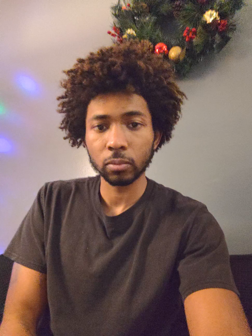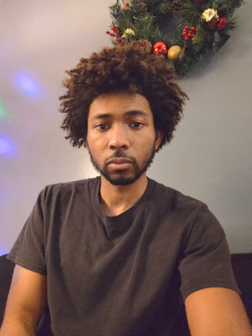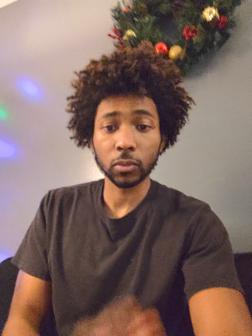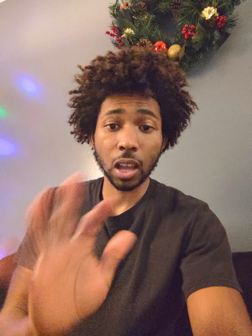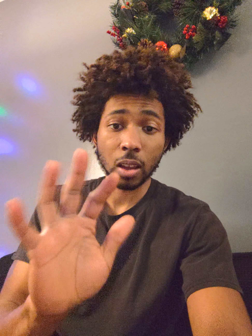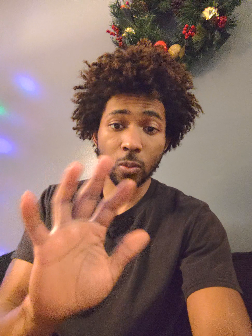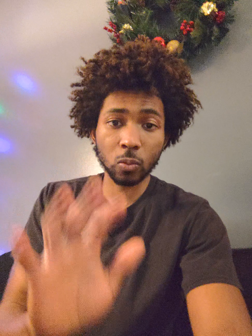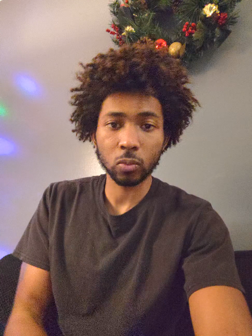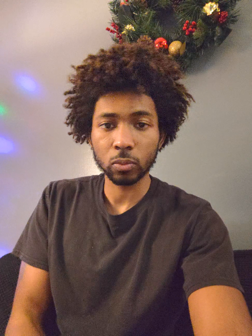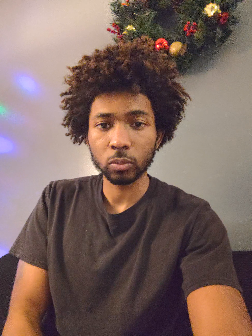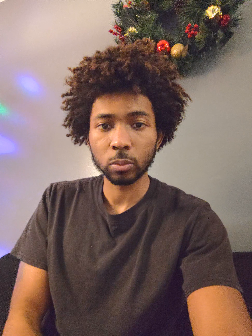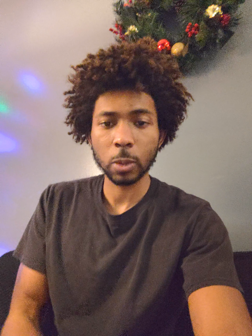hello